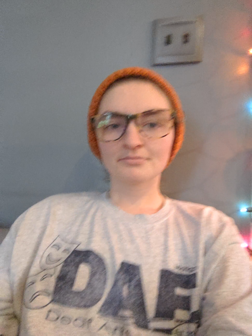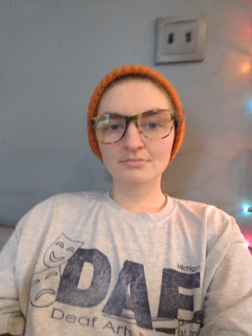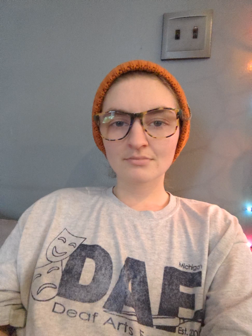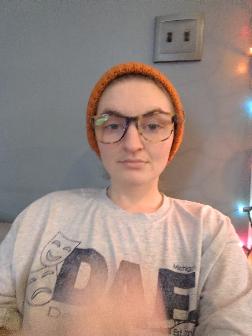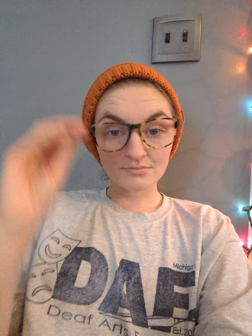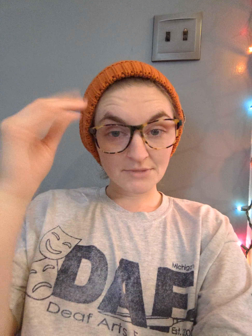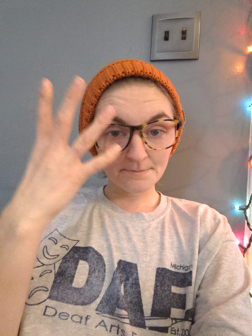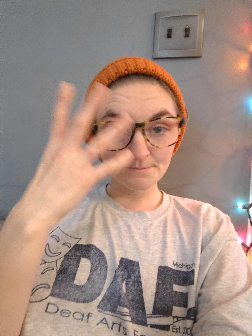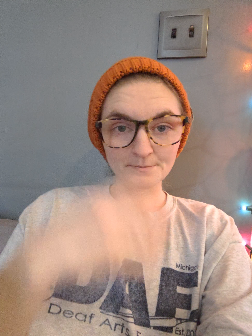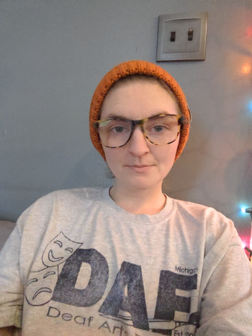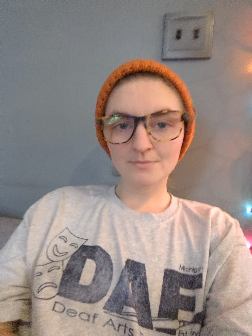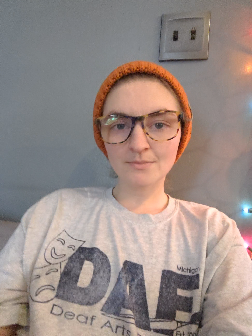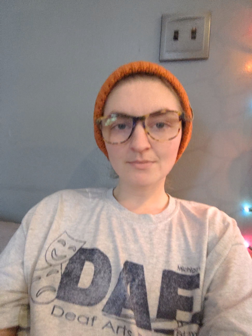sun